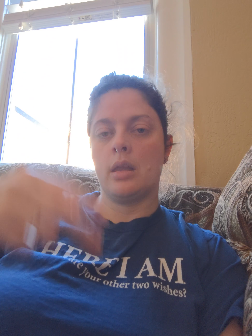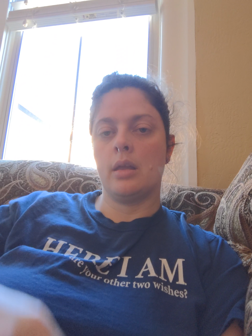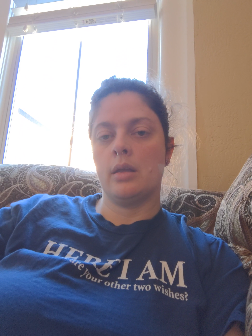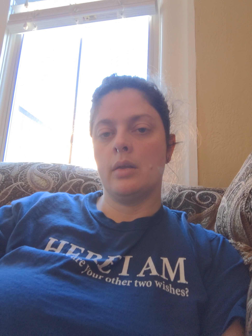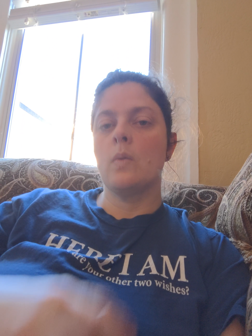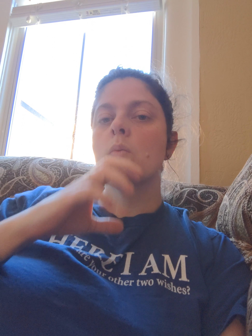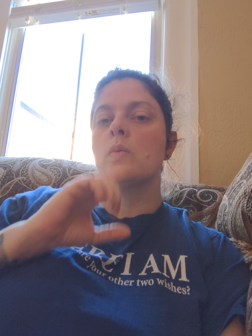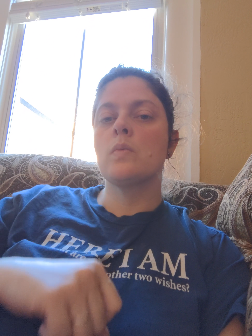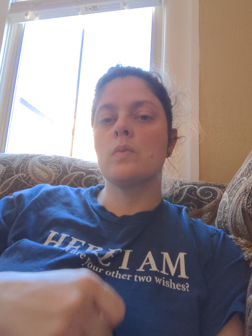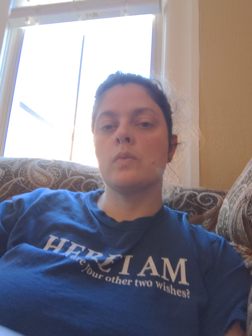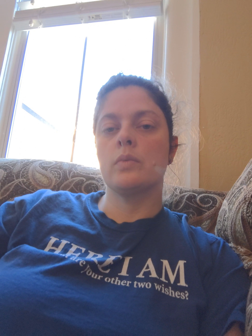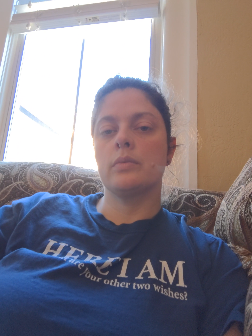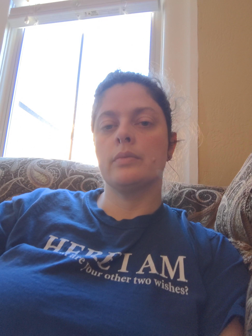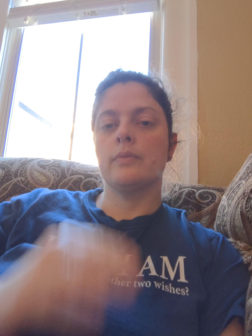old